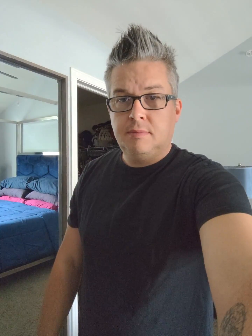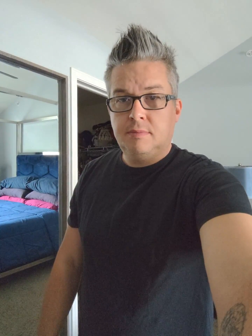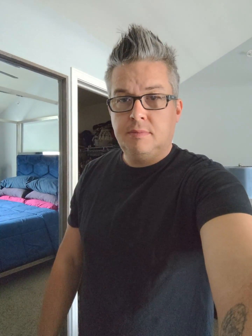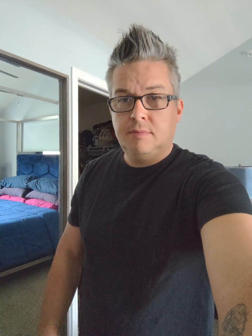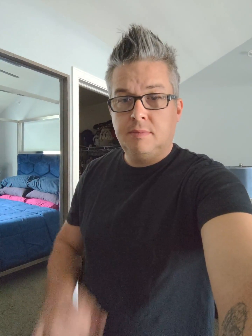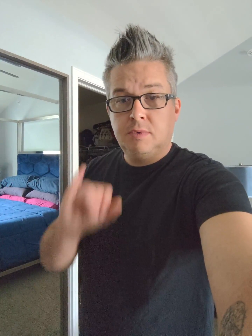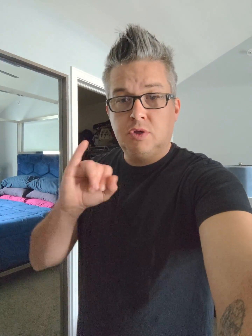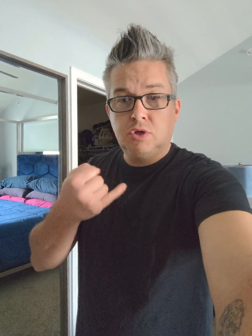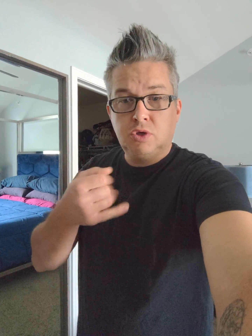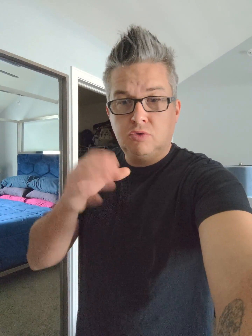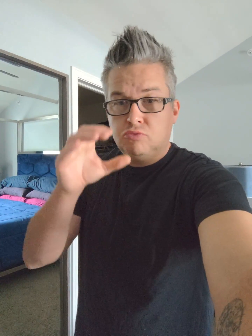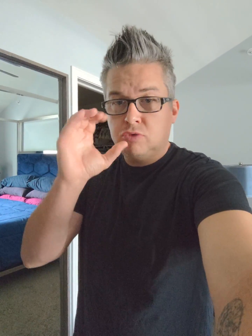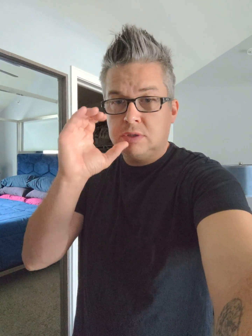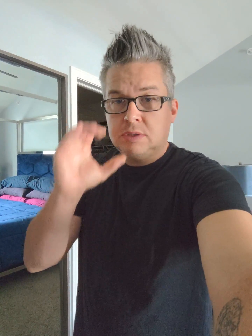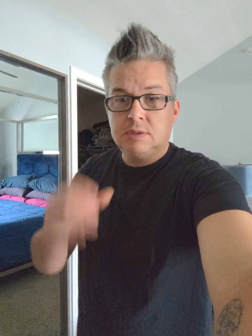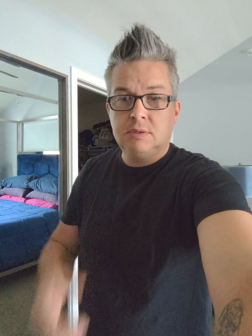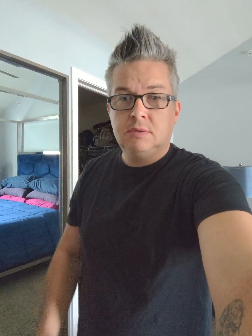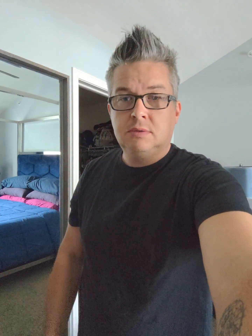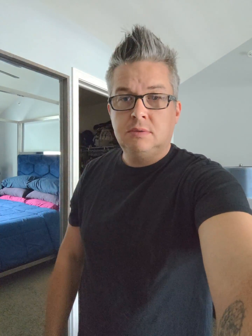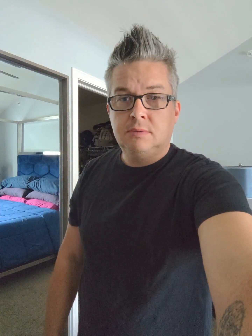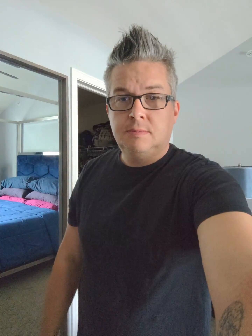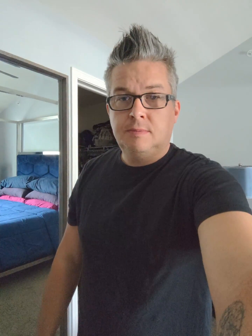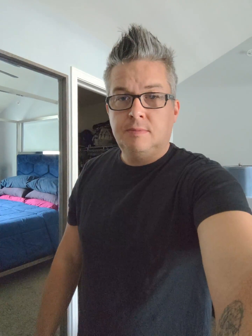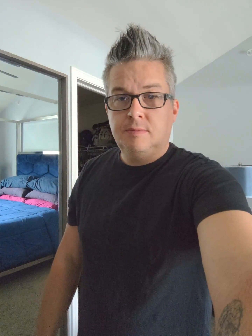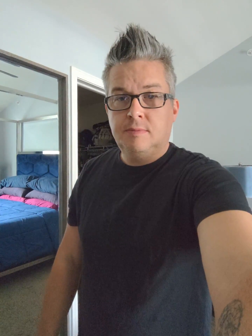juice